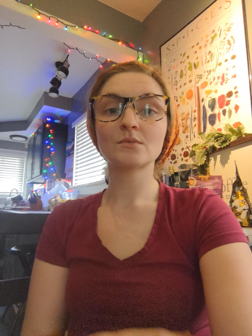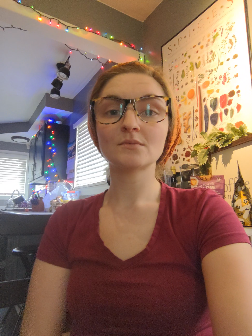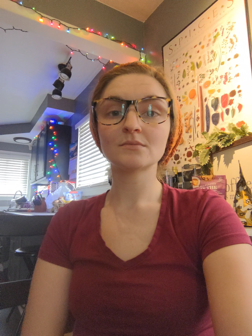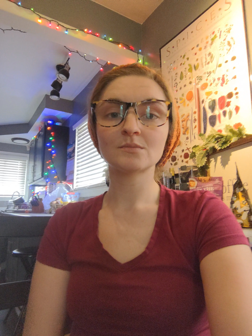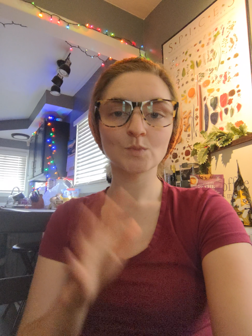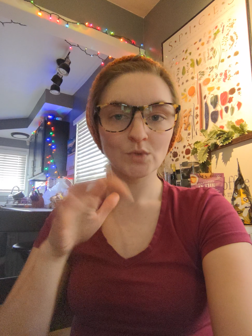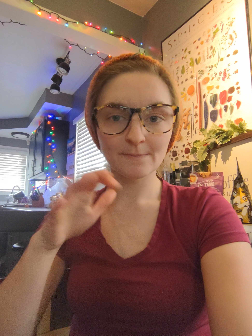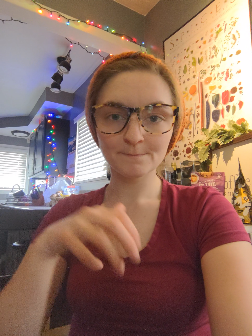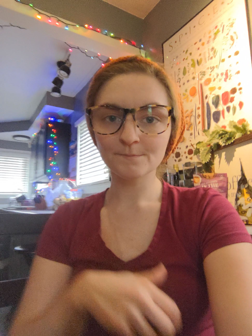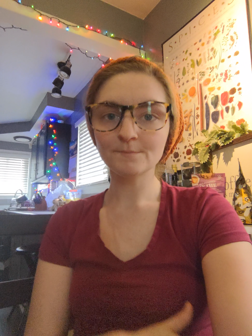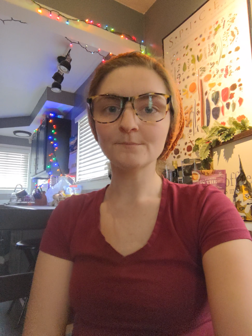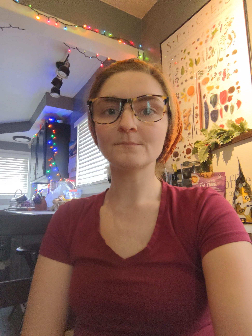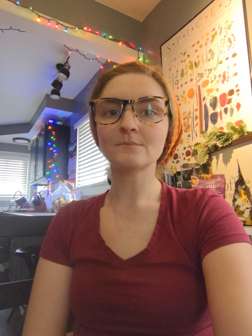rain